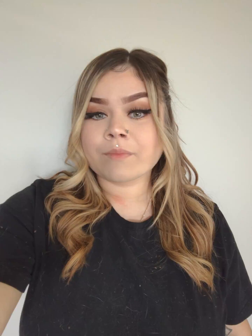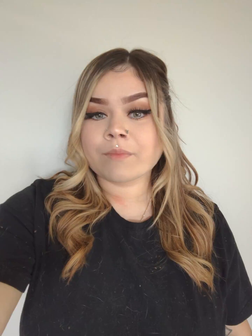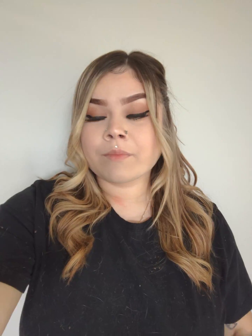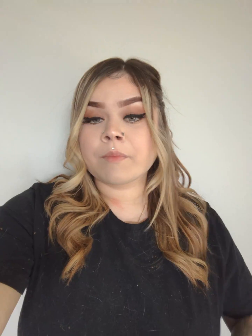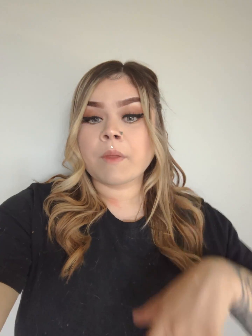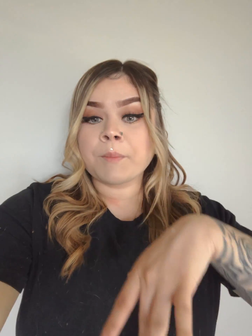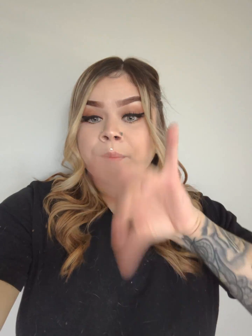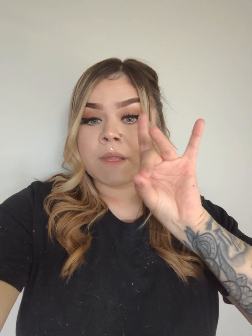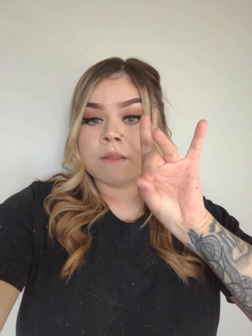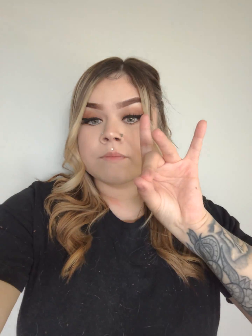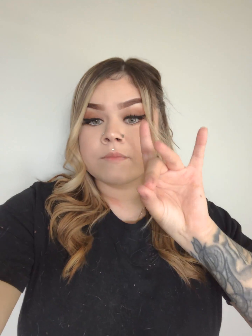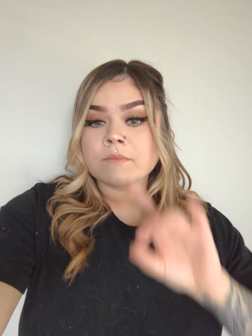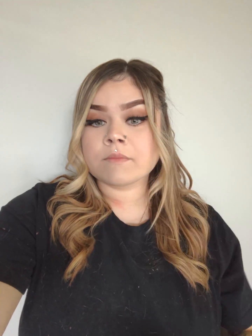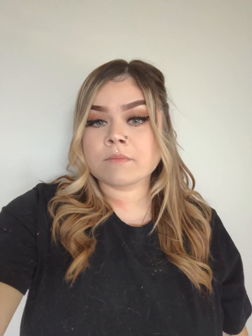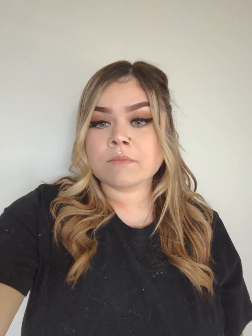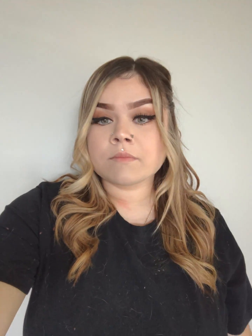pick